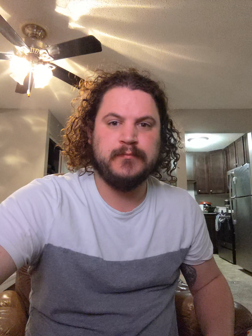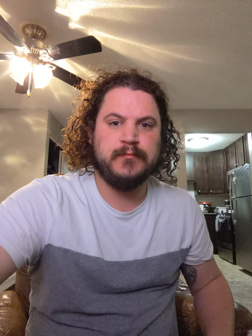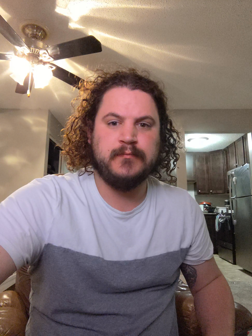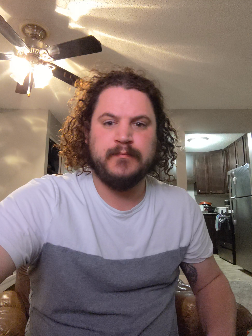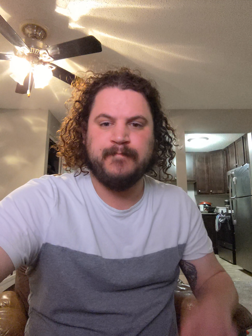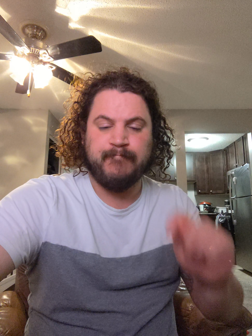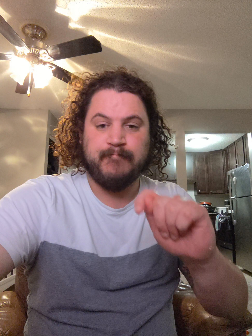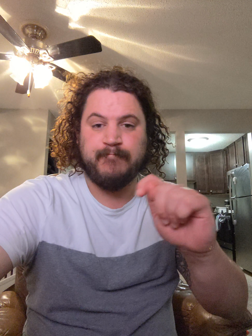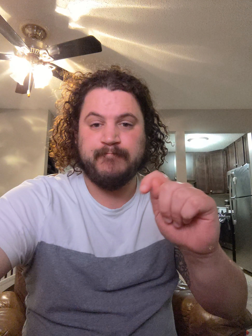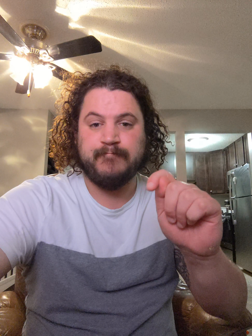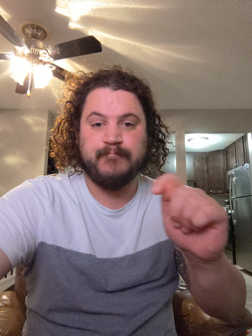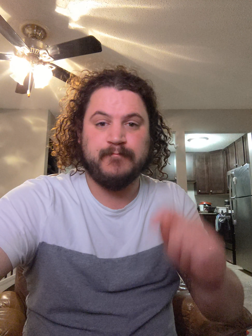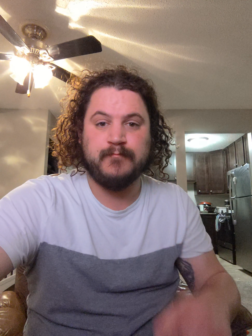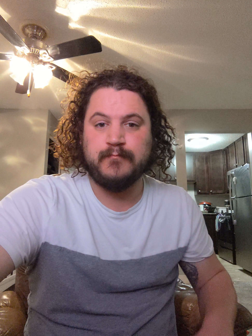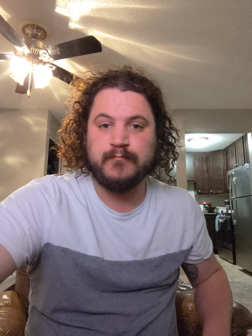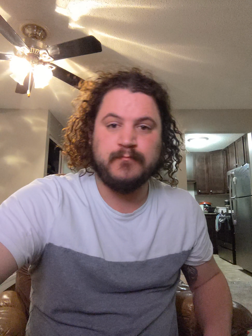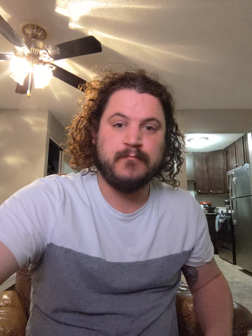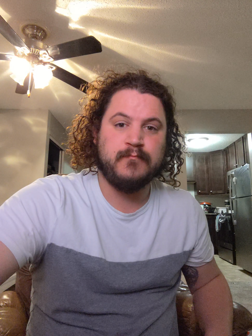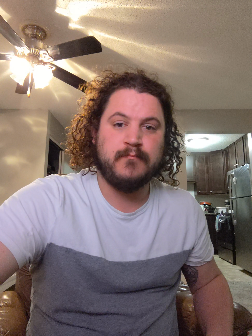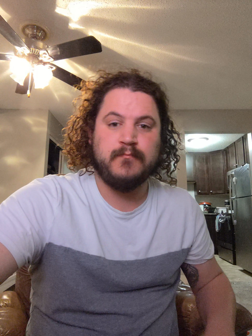potty